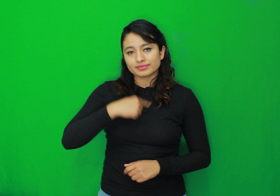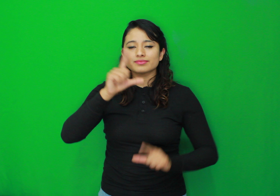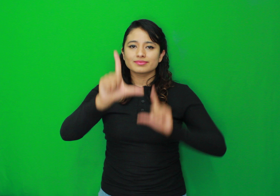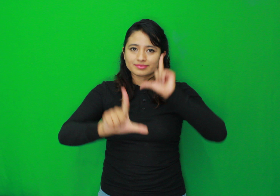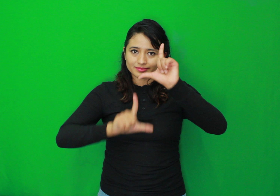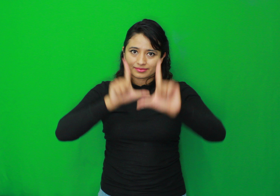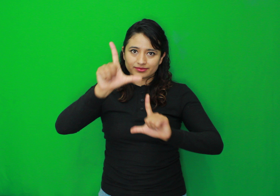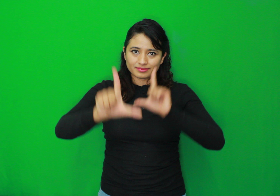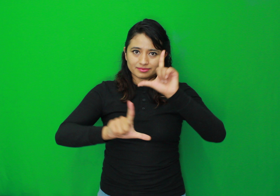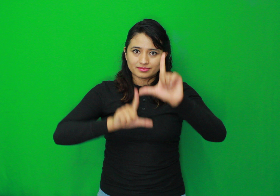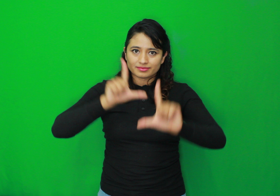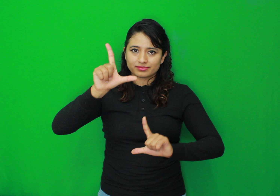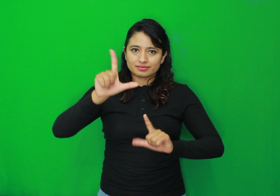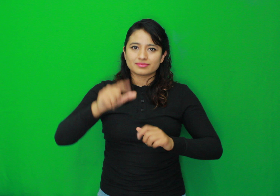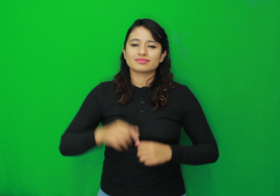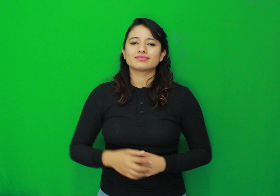LSM